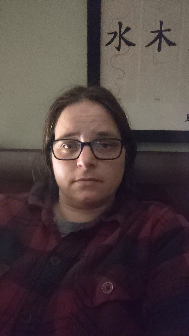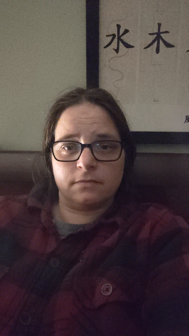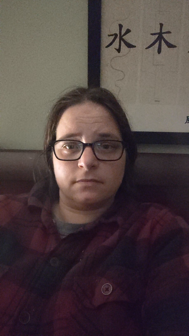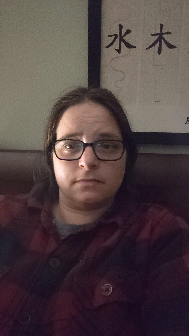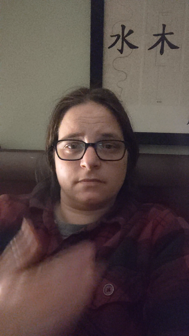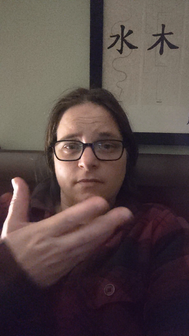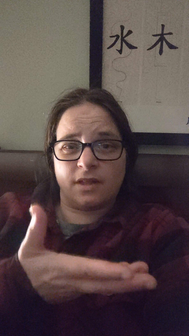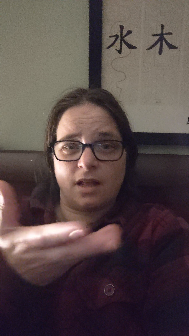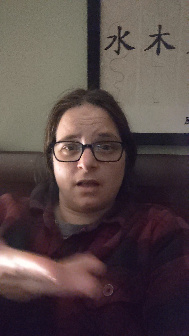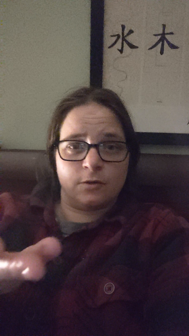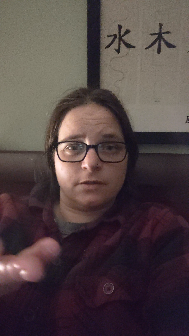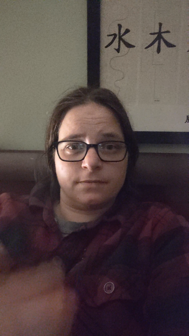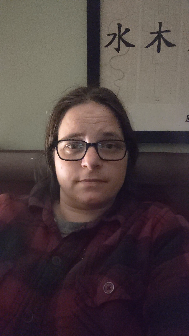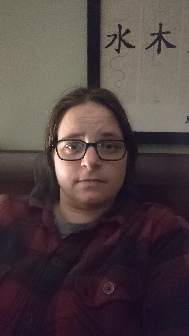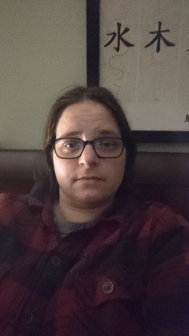carry